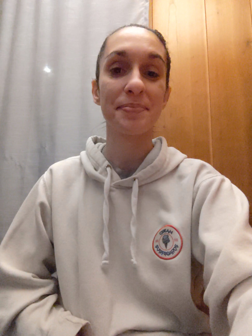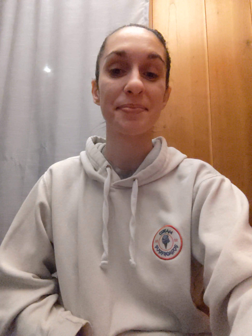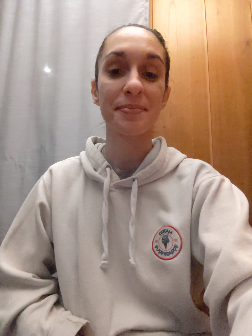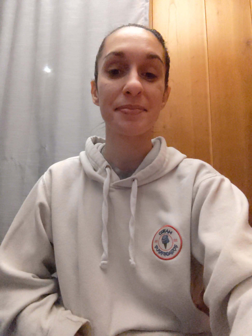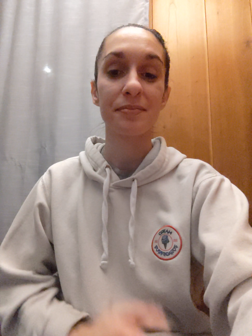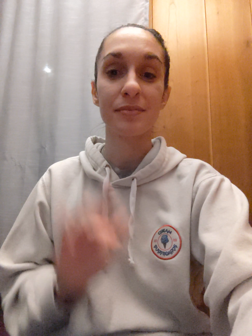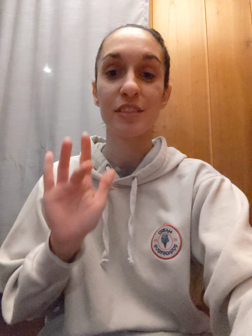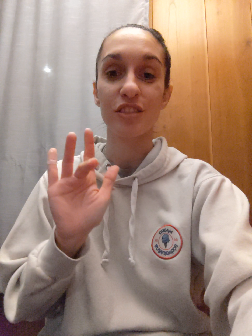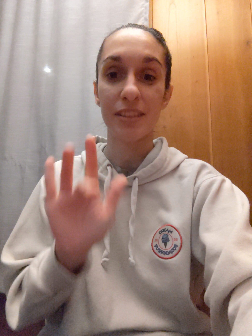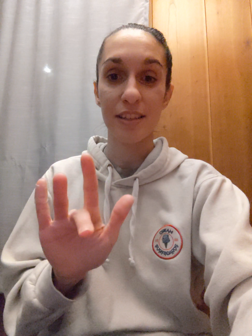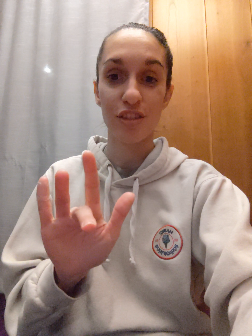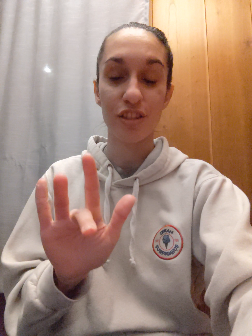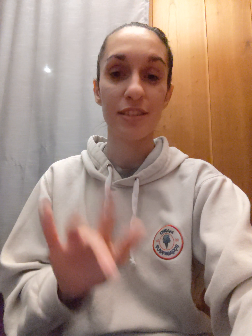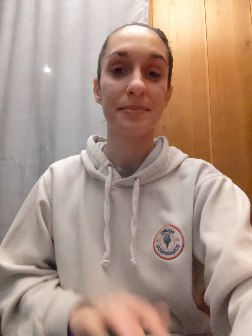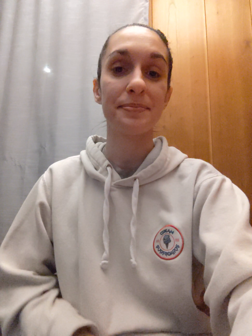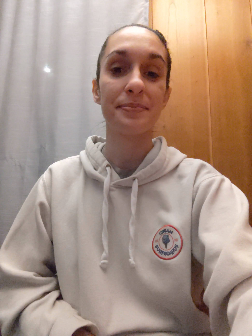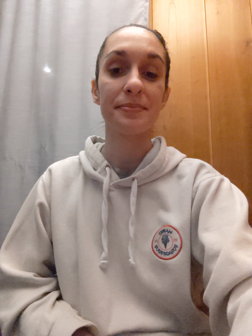touch